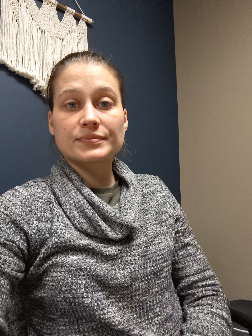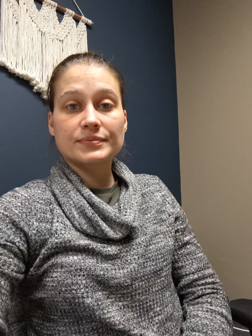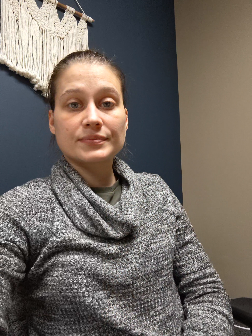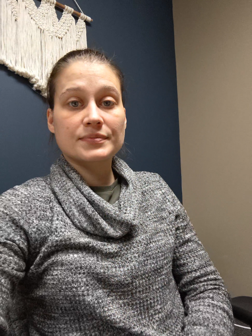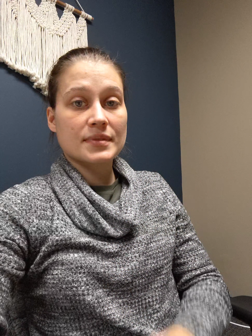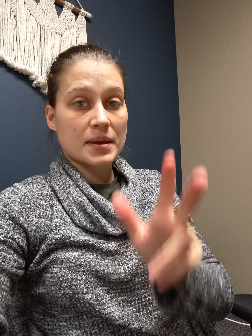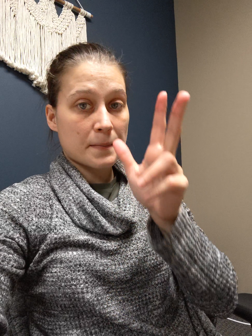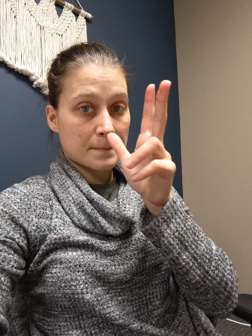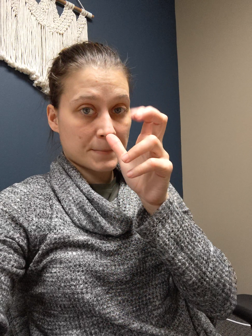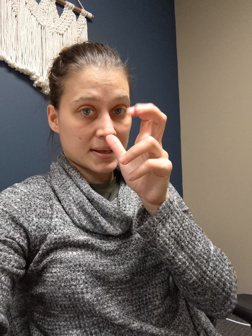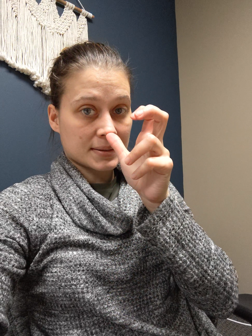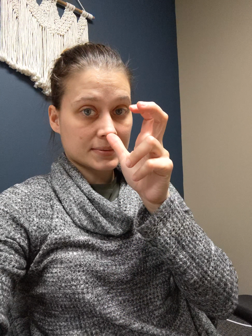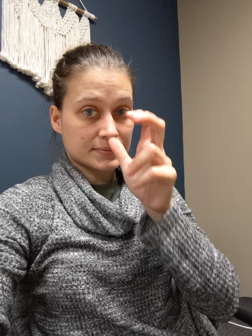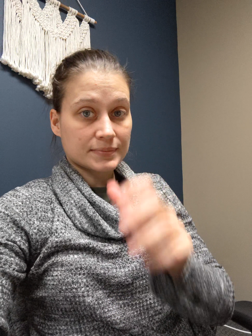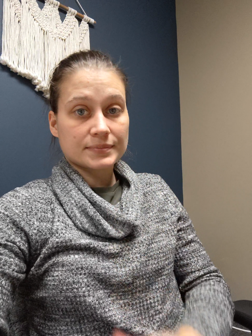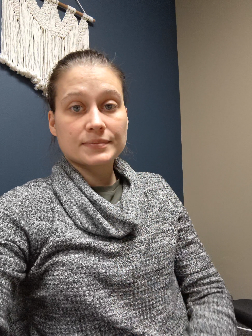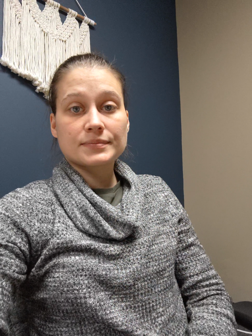bug